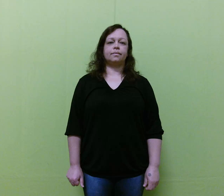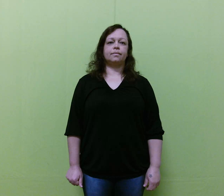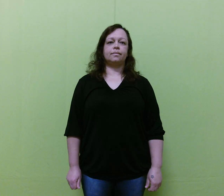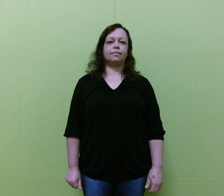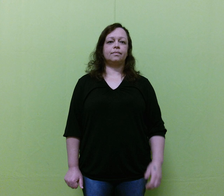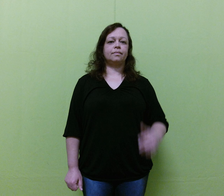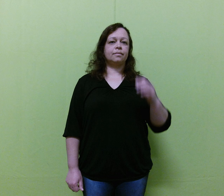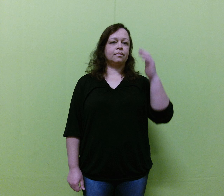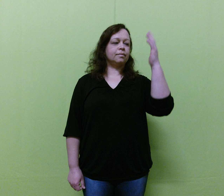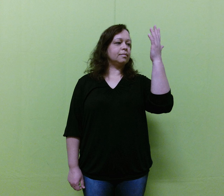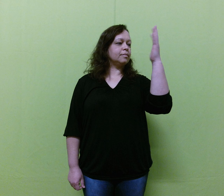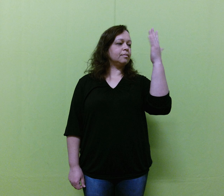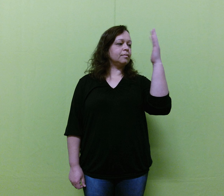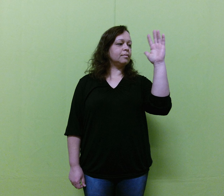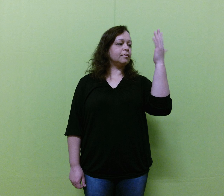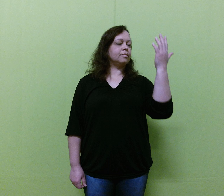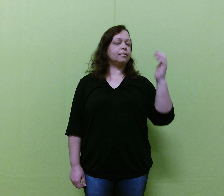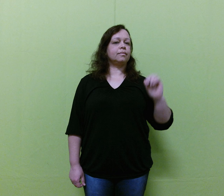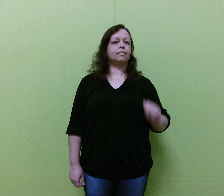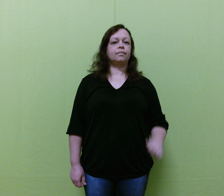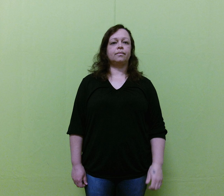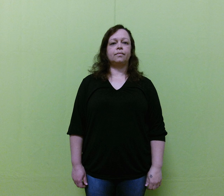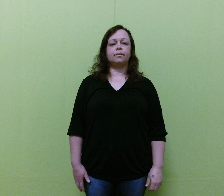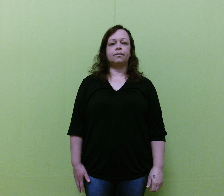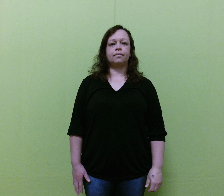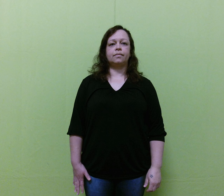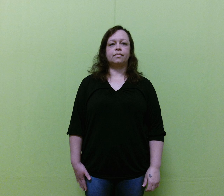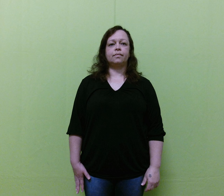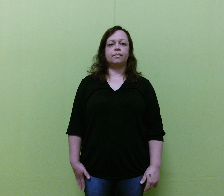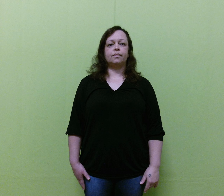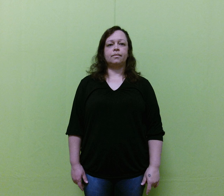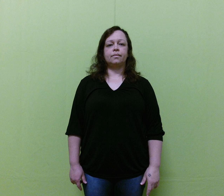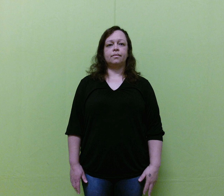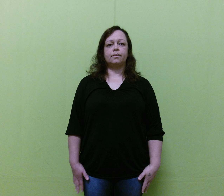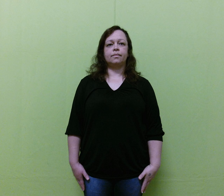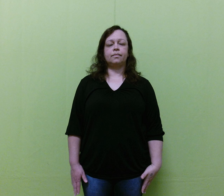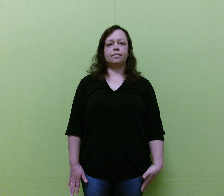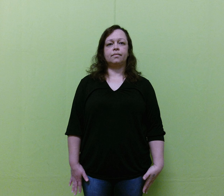espelho